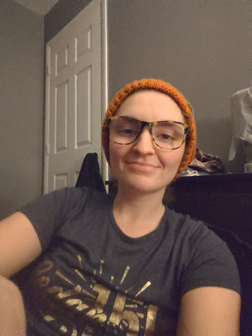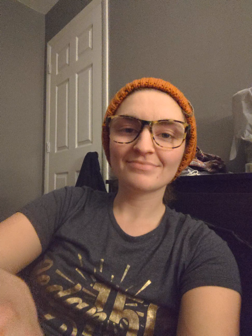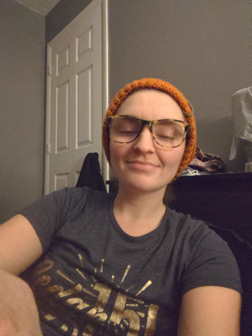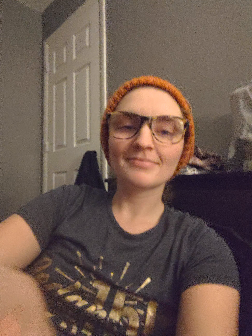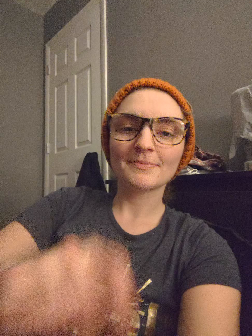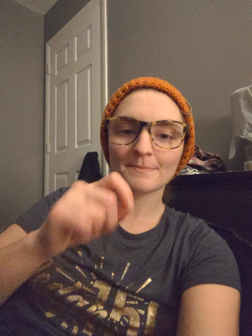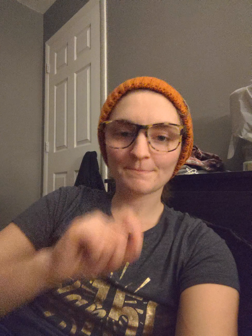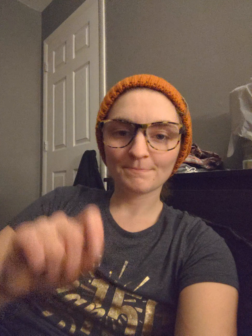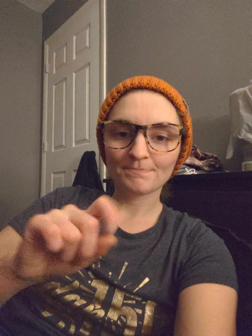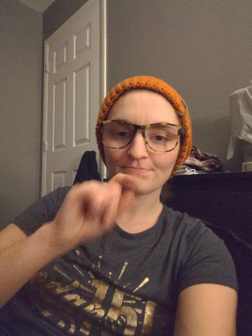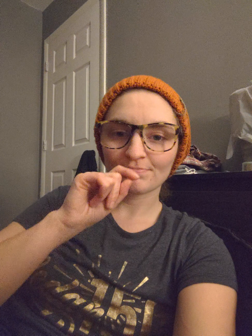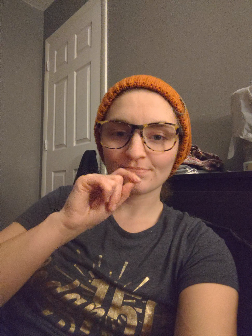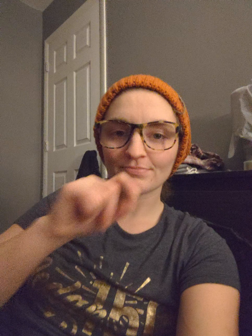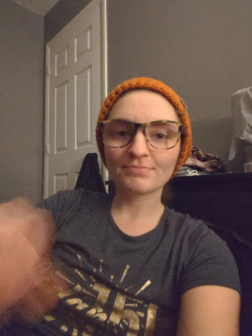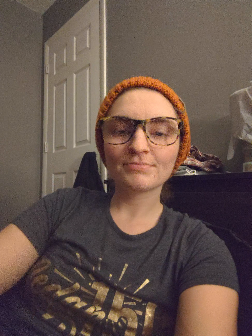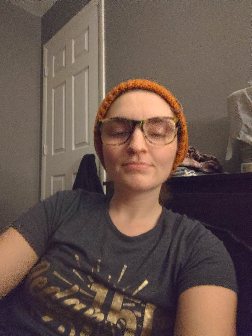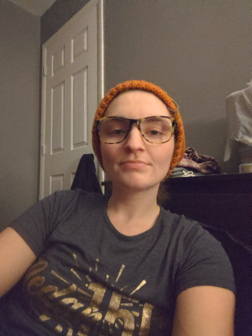hen